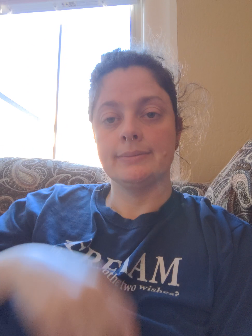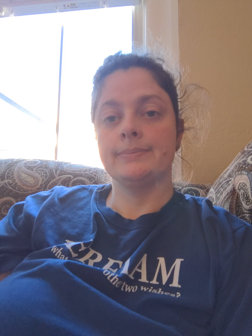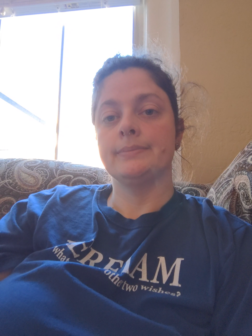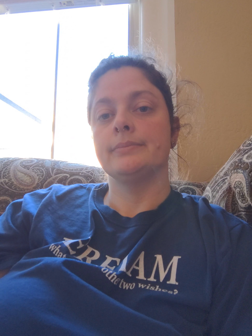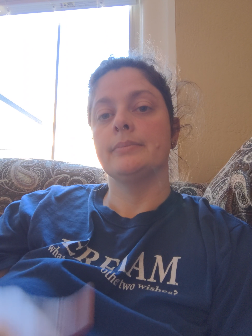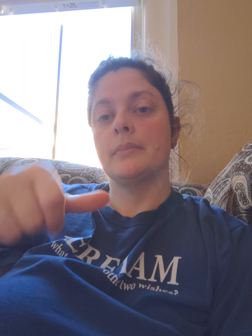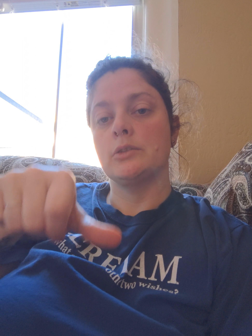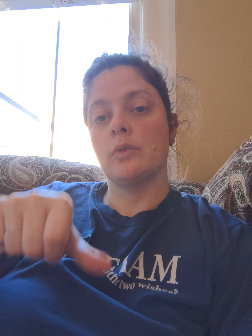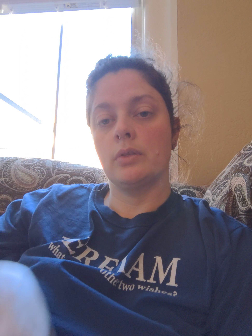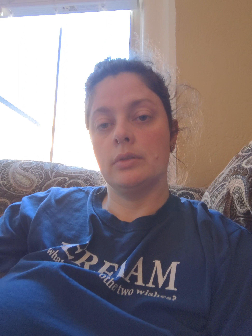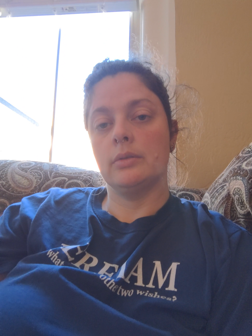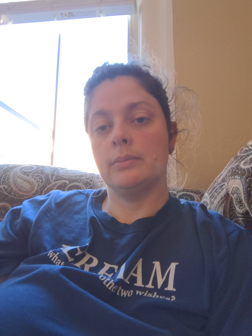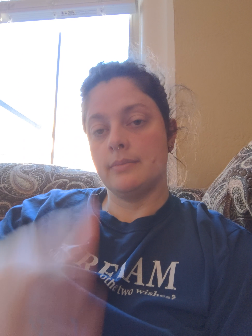puzzle